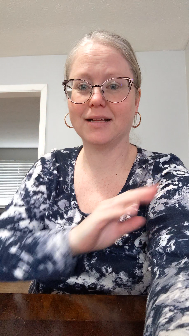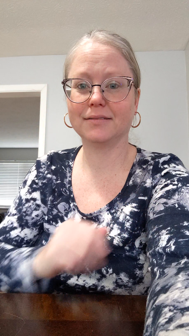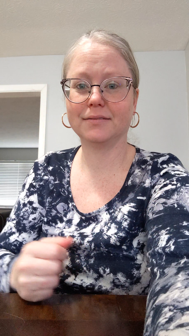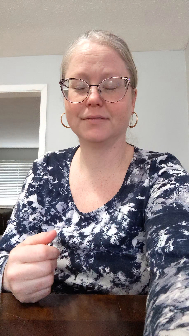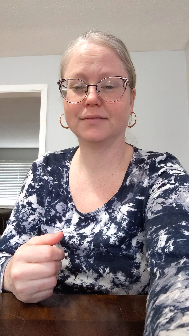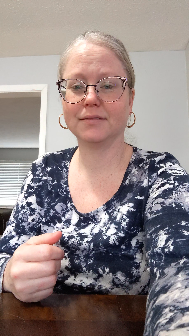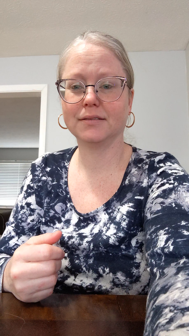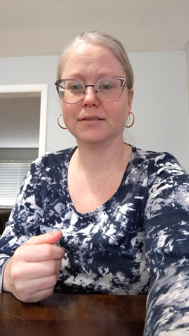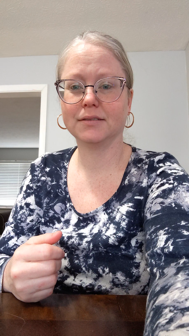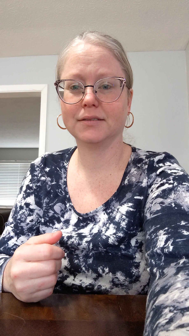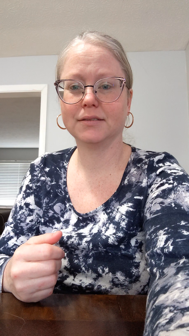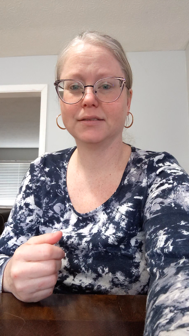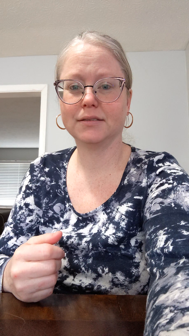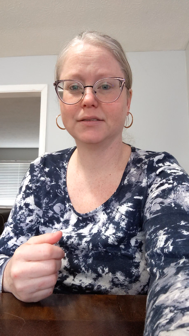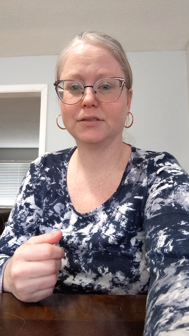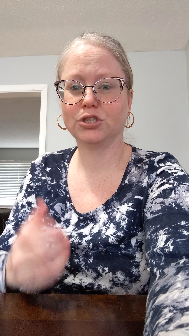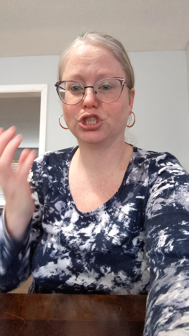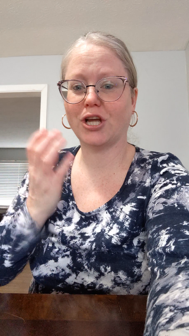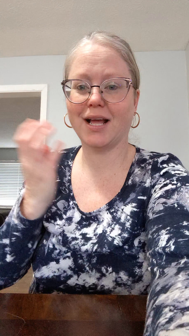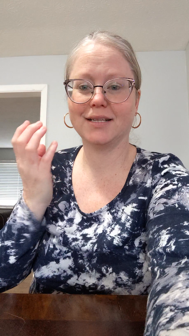shake